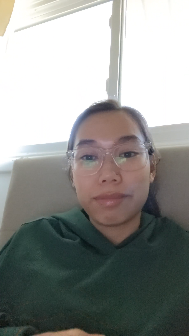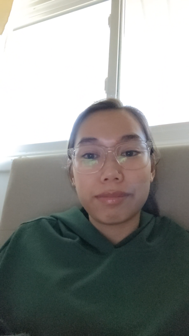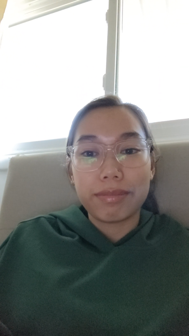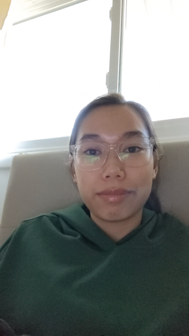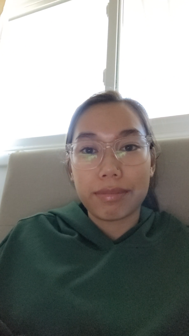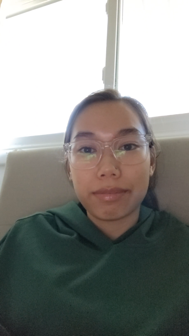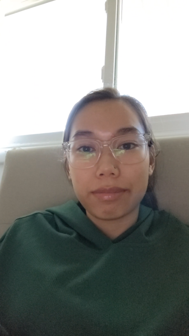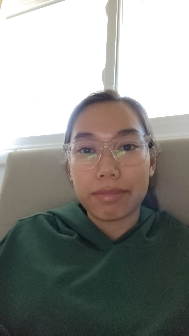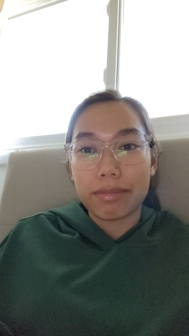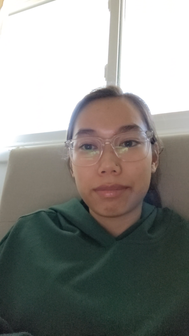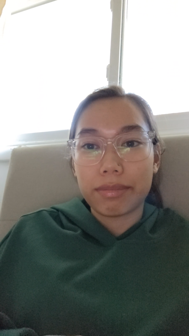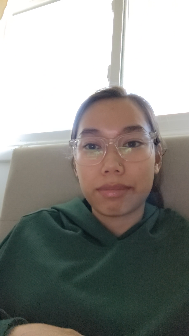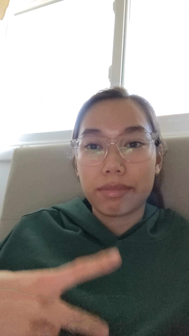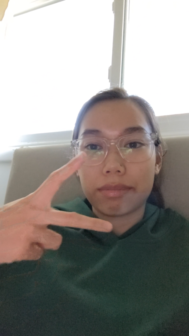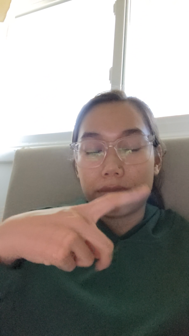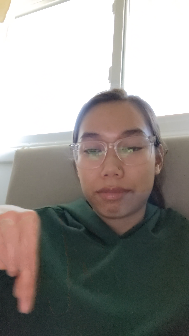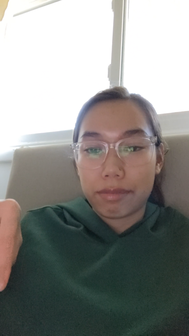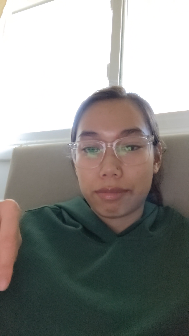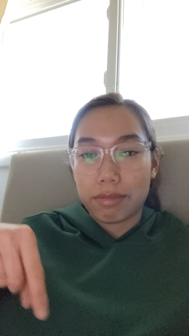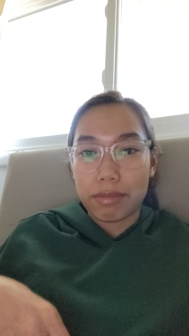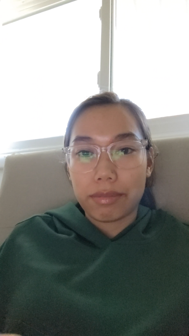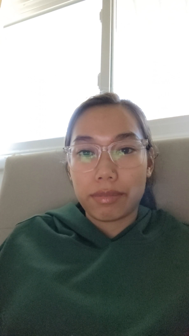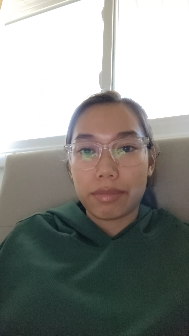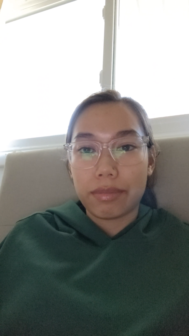cut